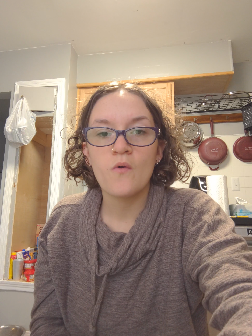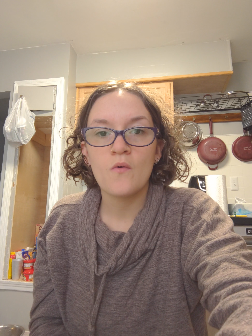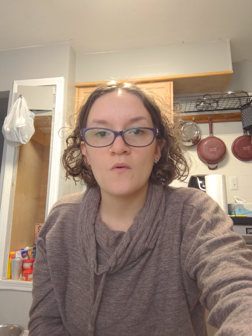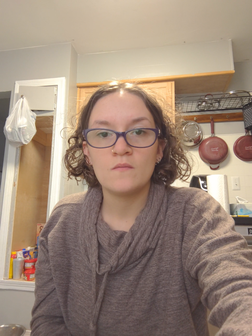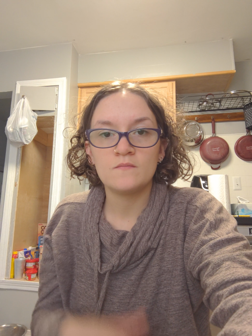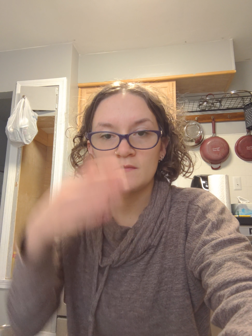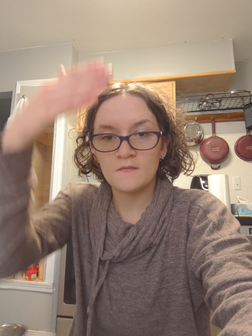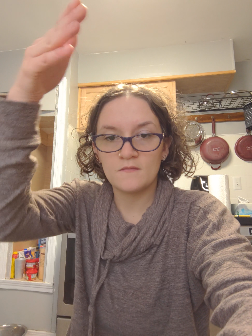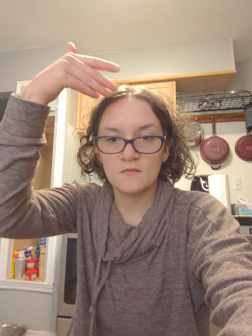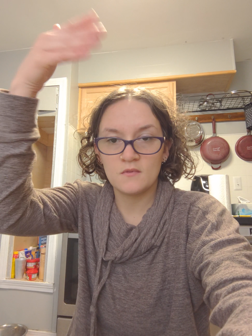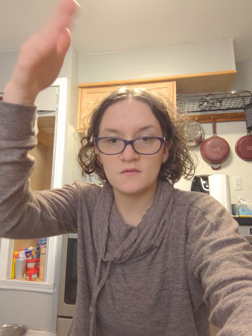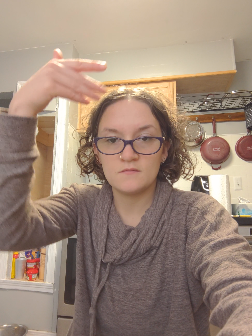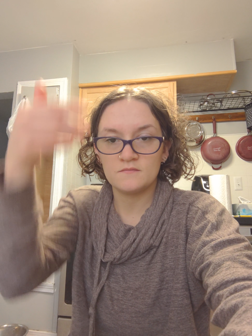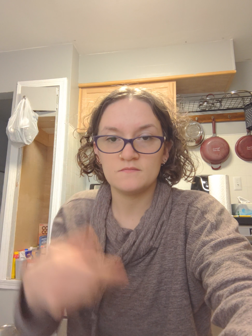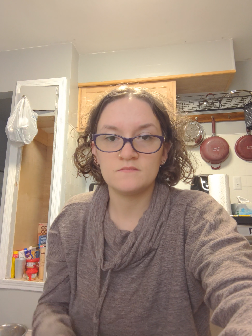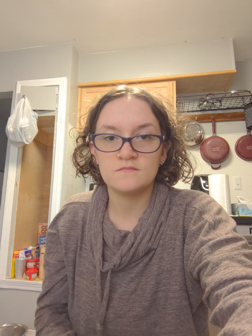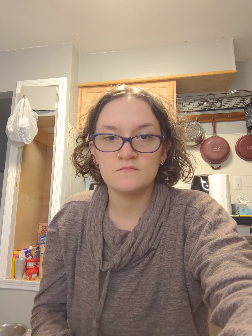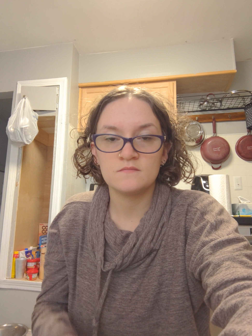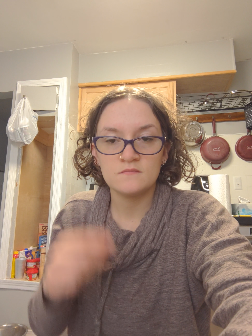flag